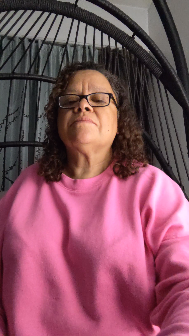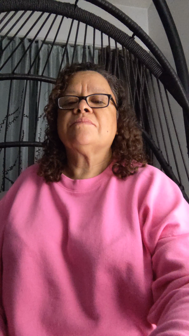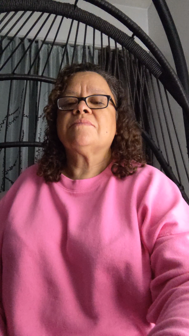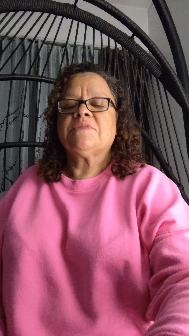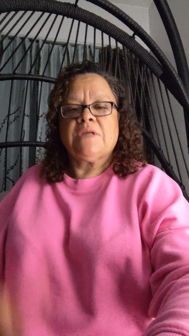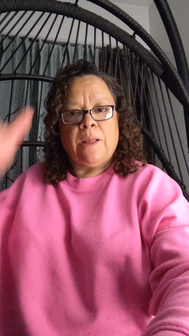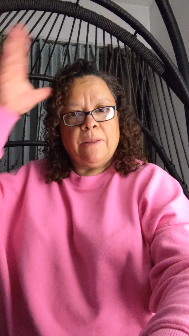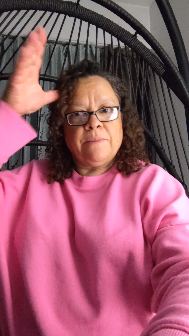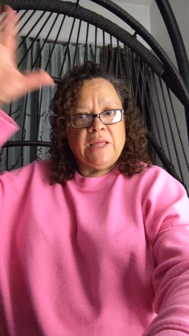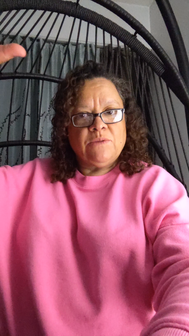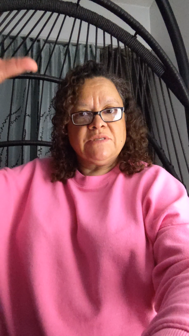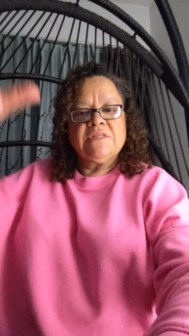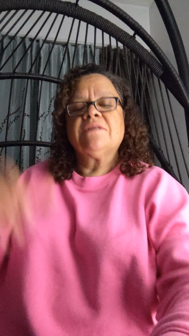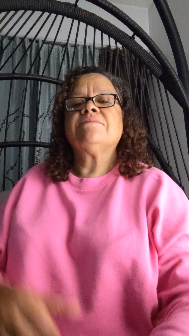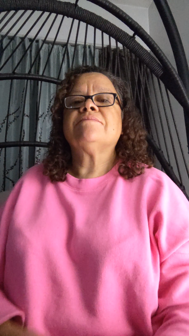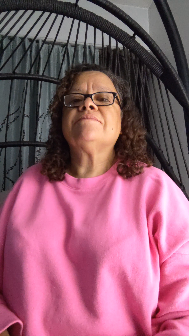moose